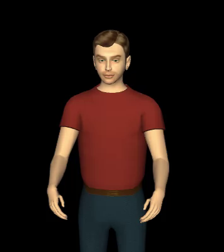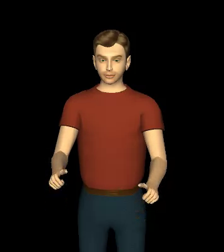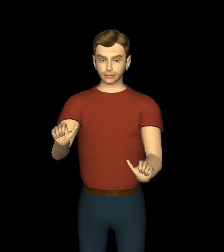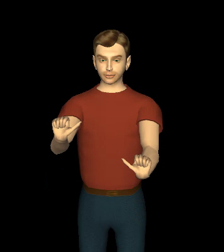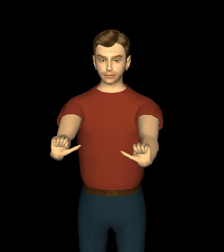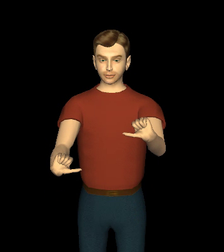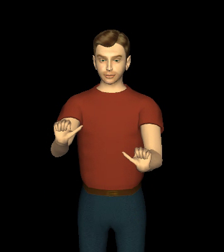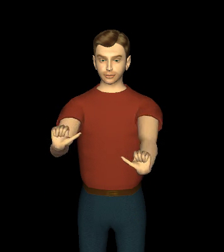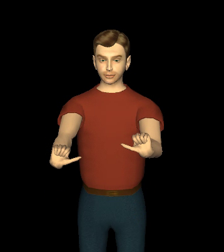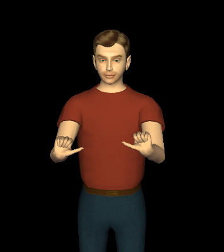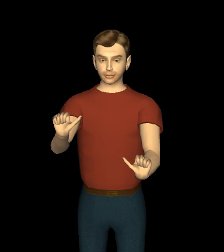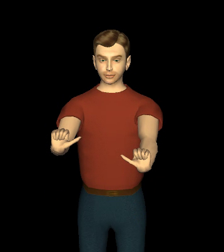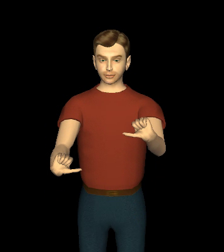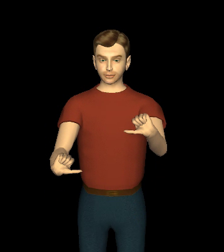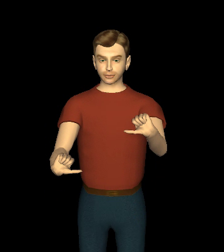مختبر